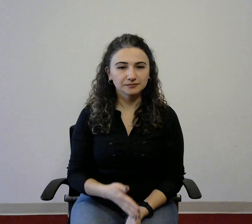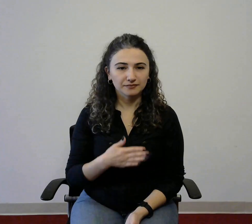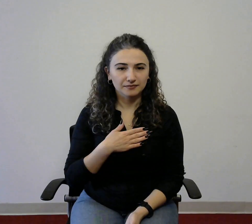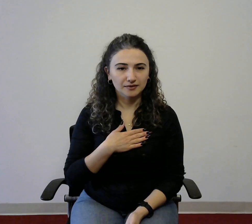mən